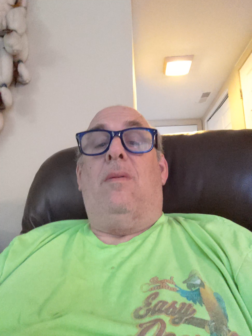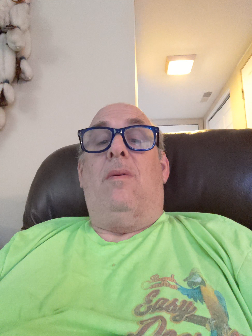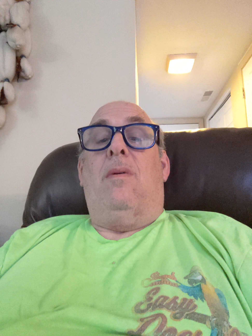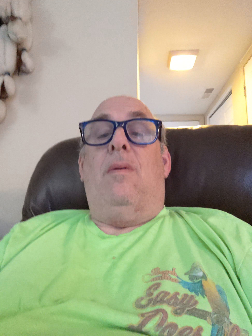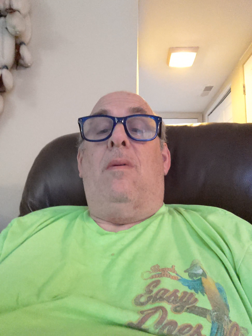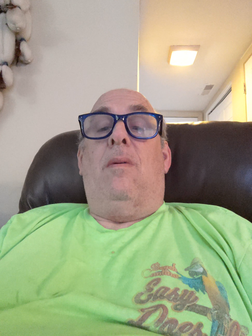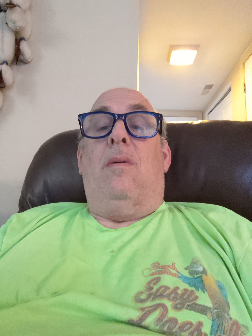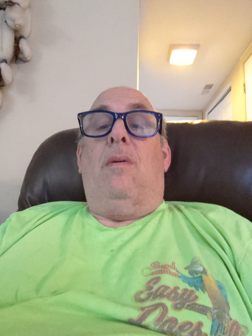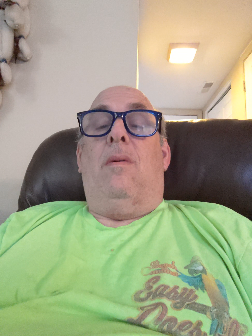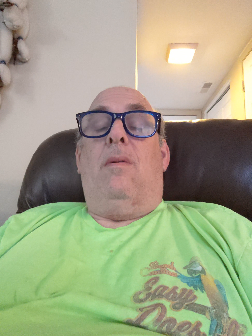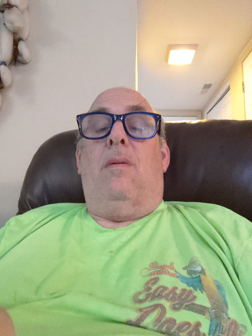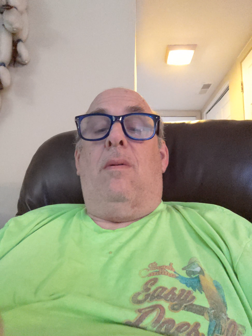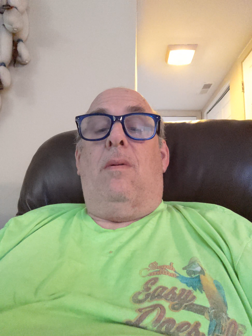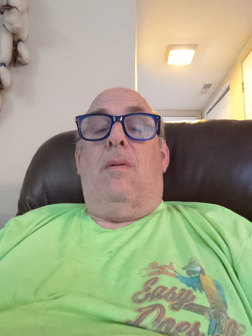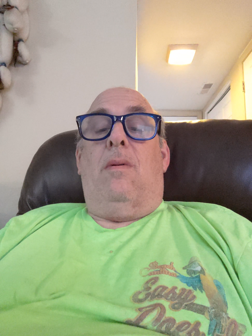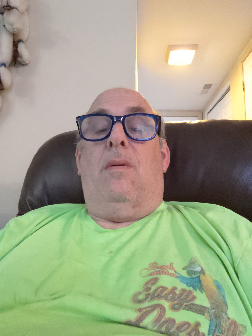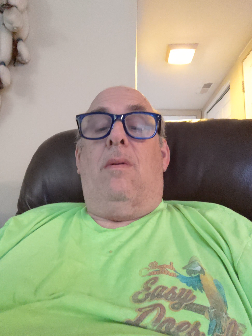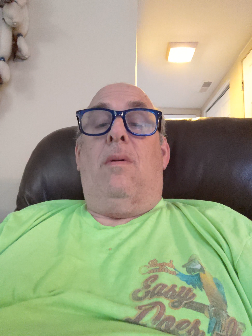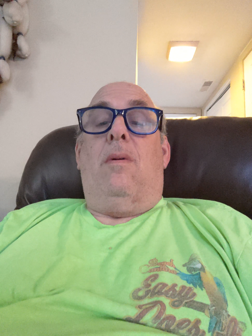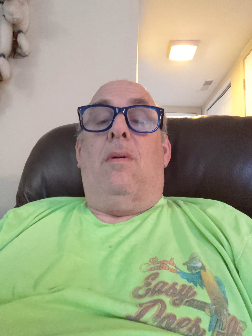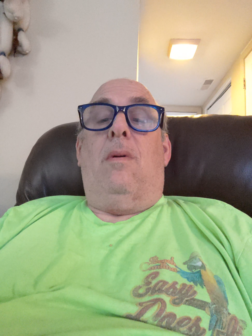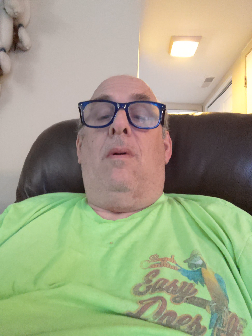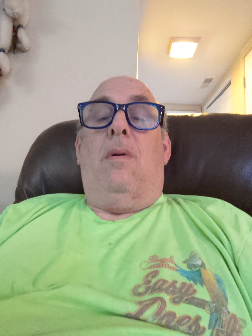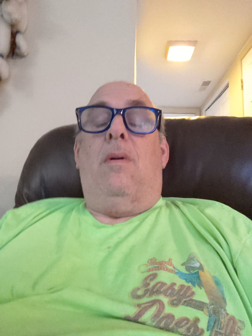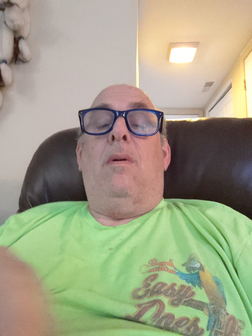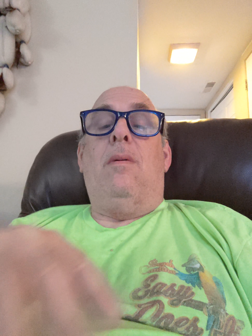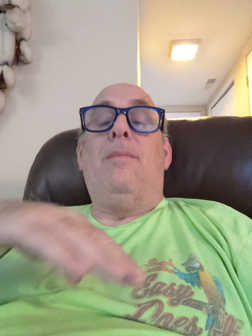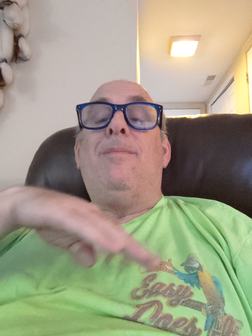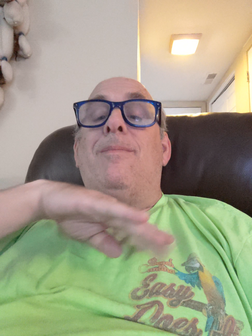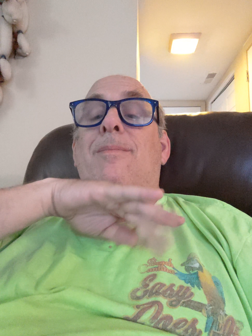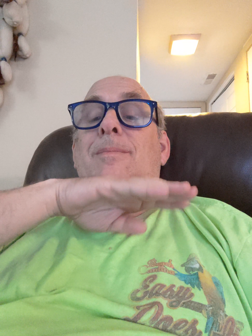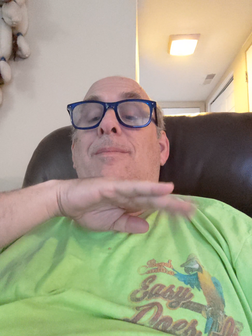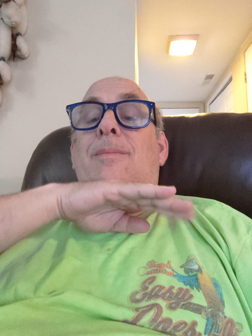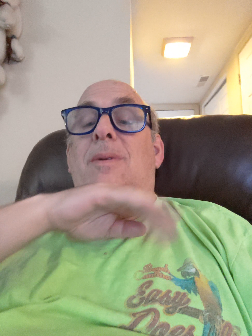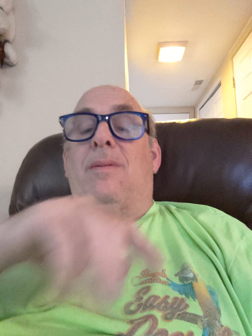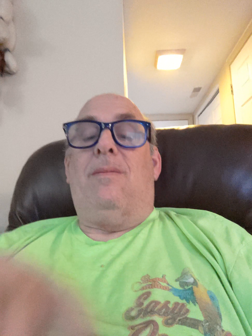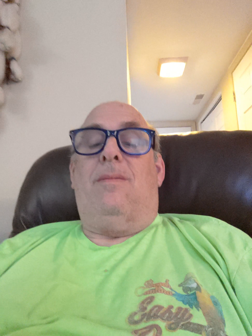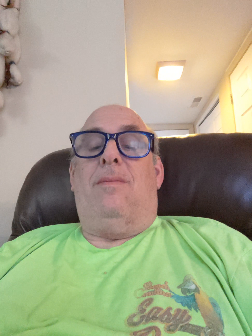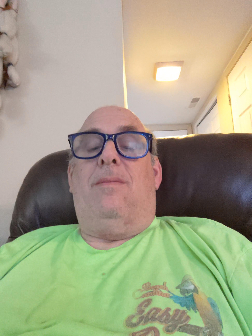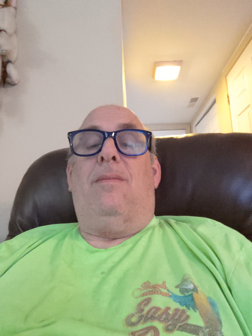pig